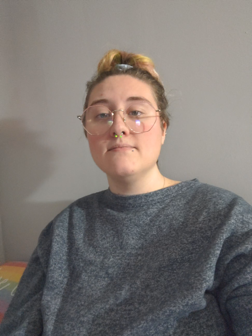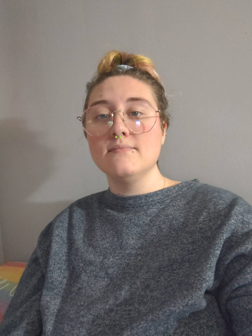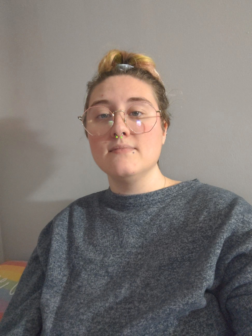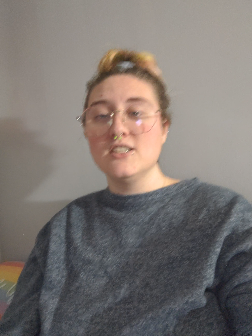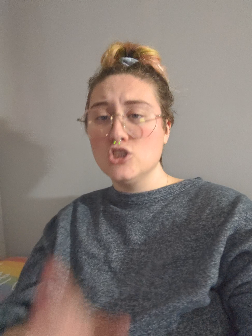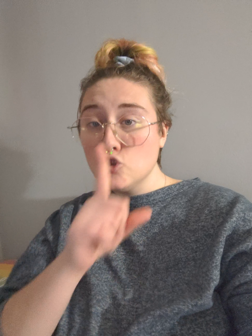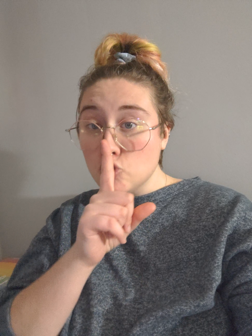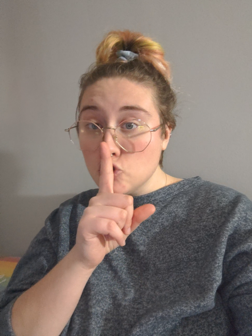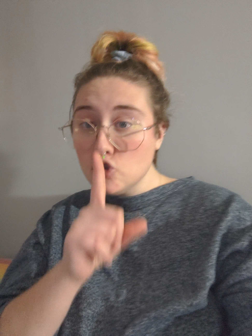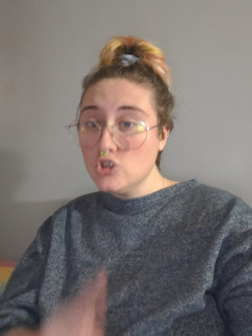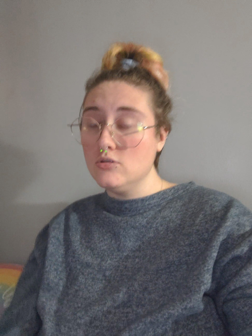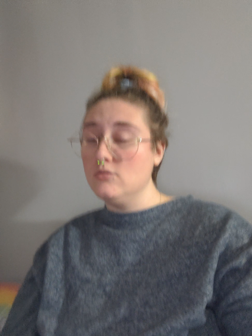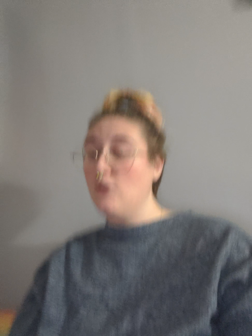shhh